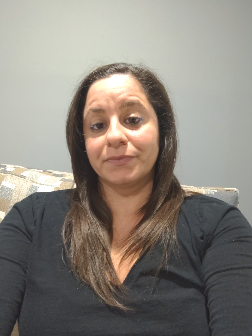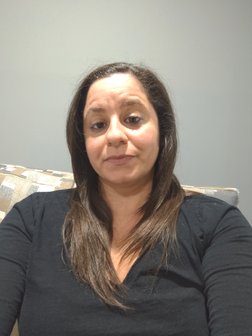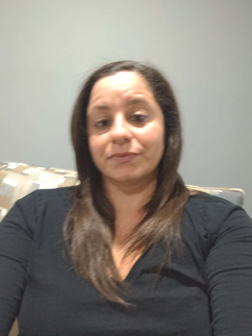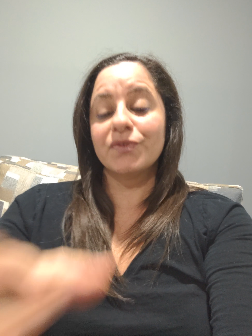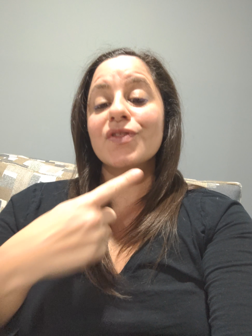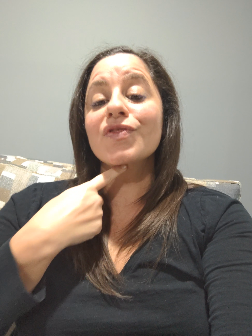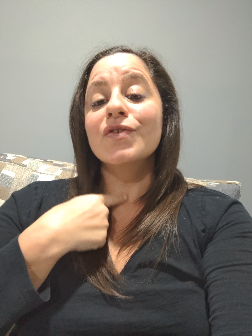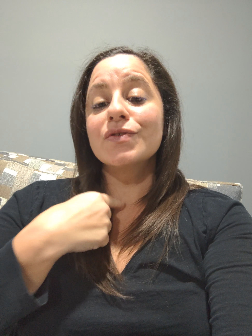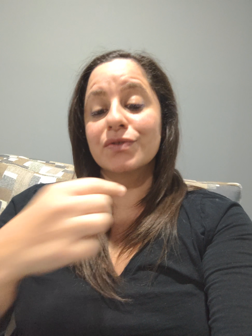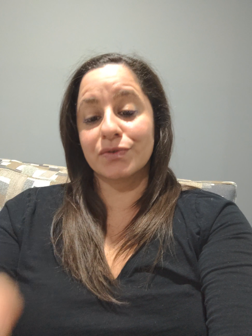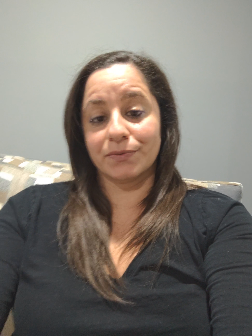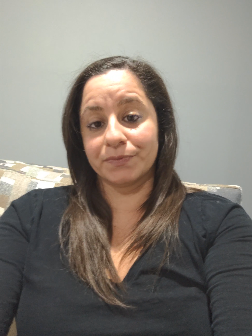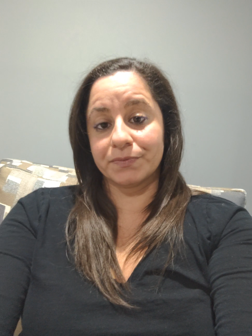thirsty